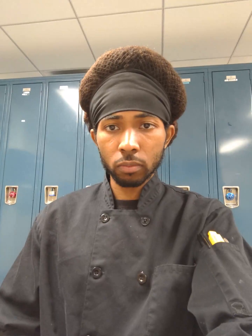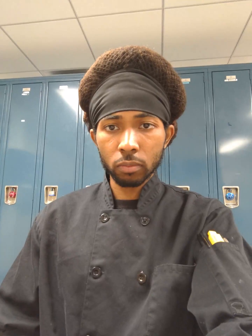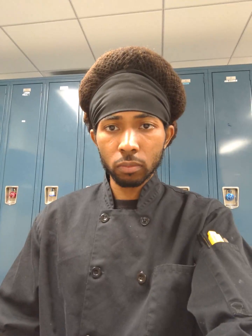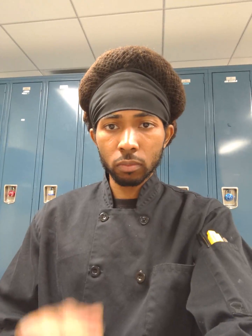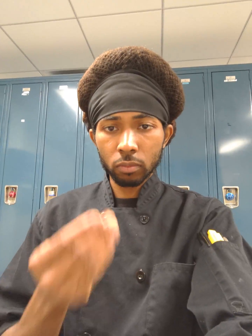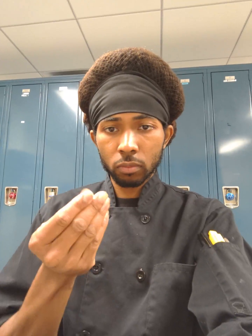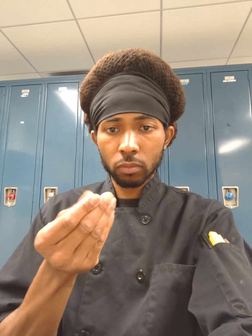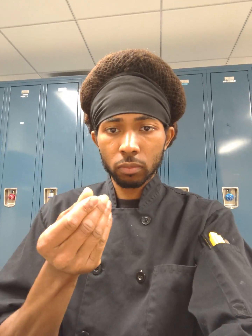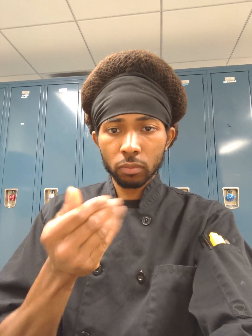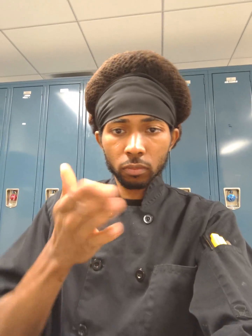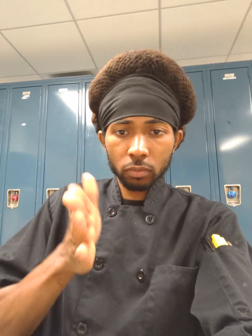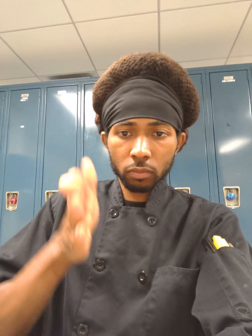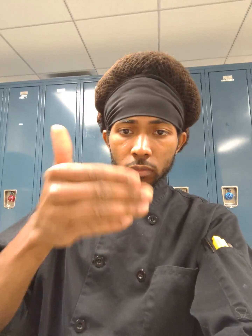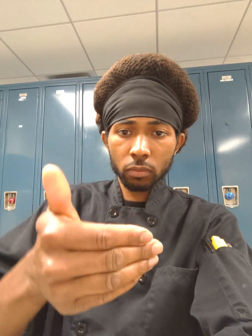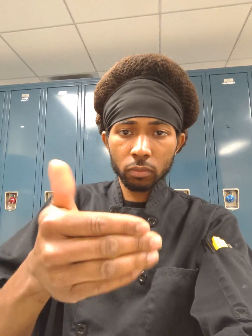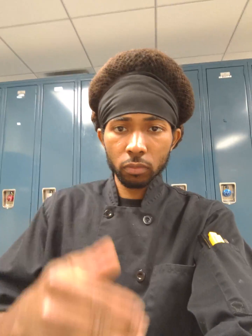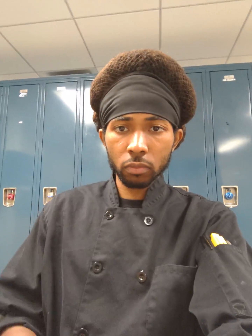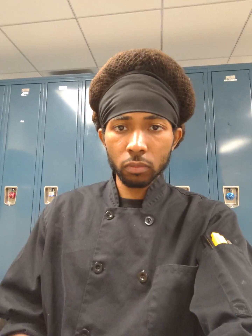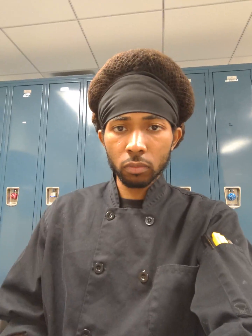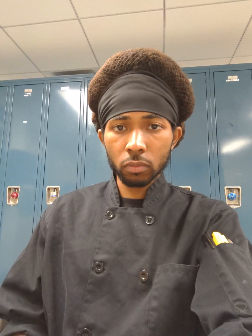sandbox